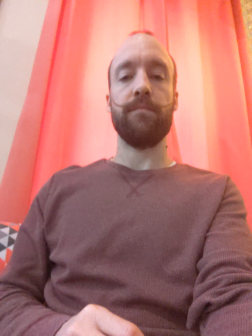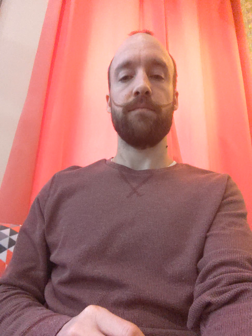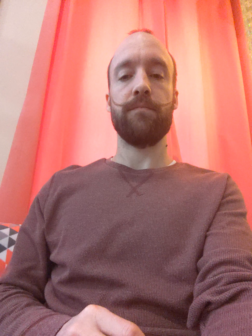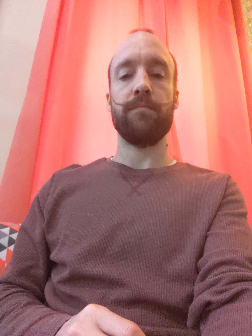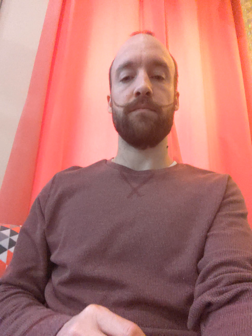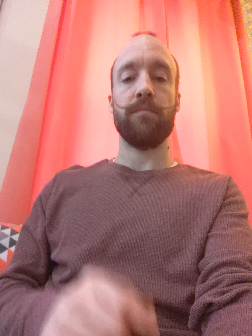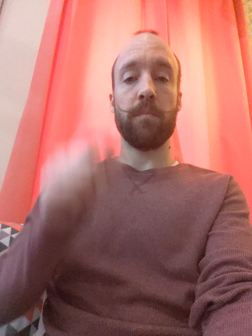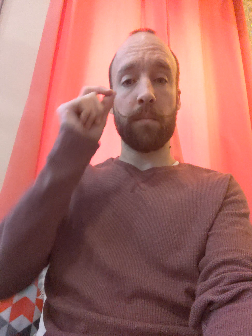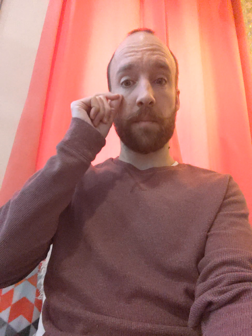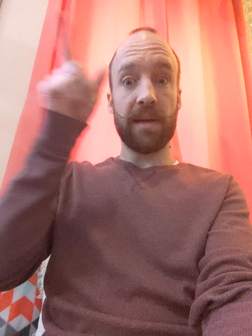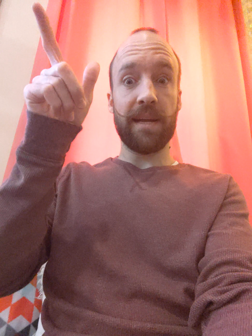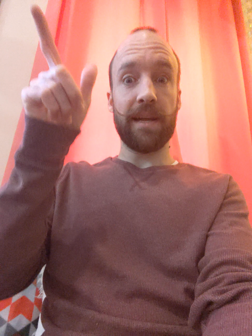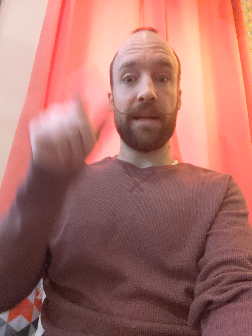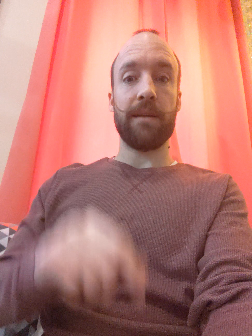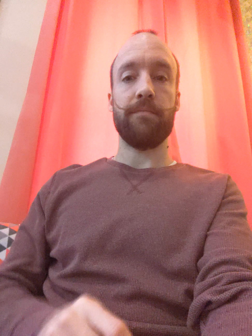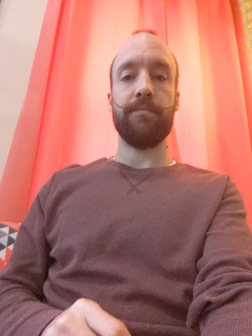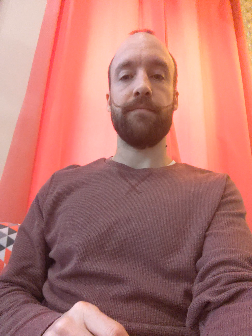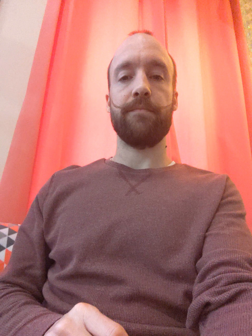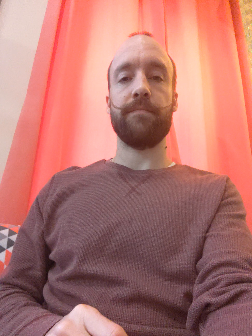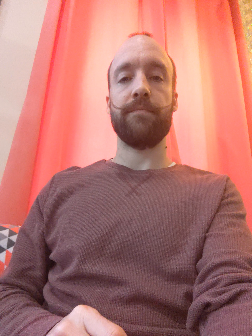wake